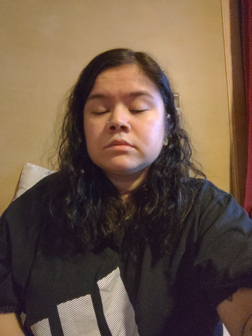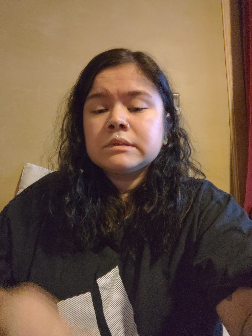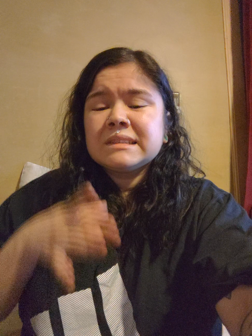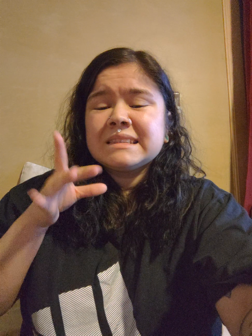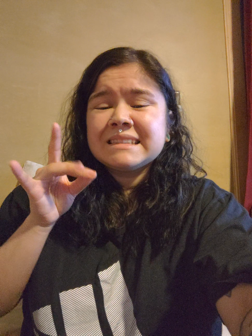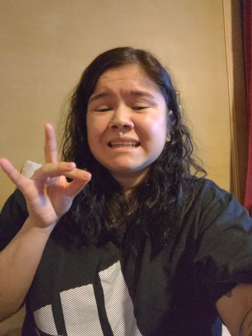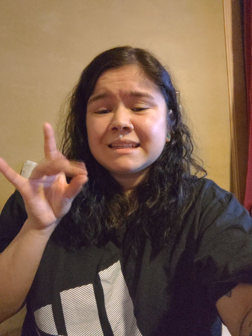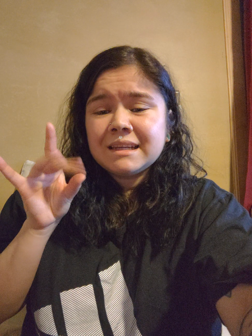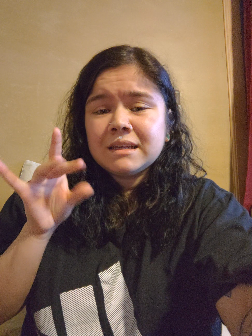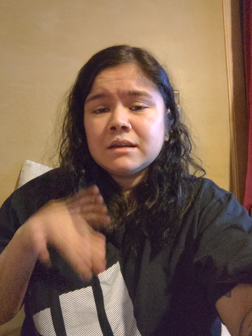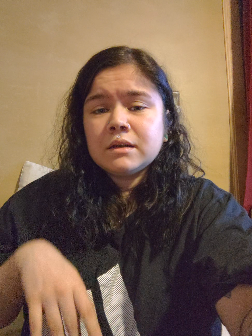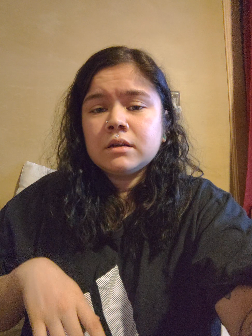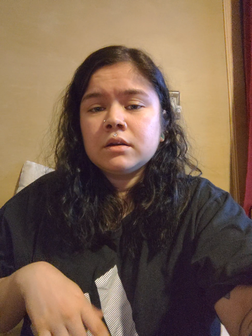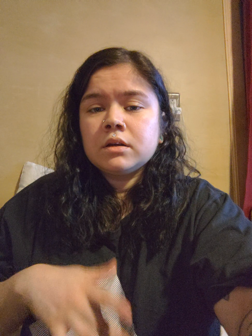sticky